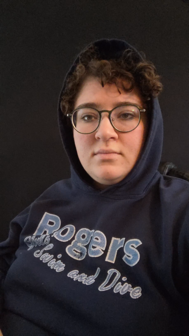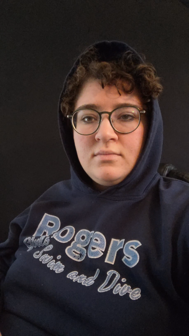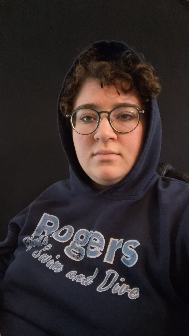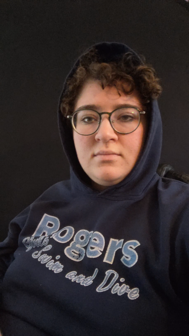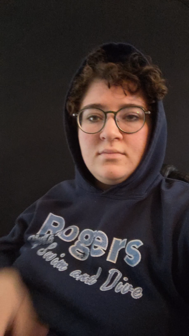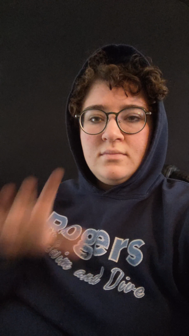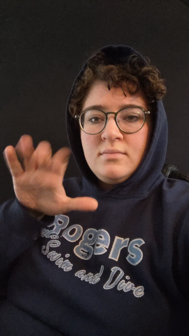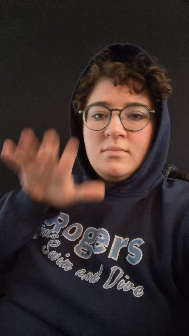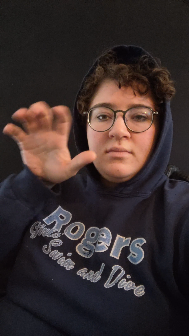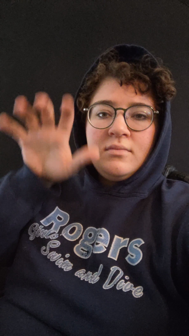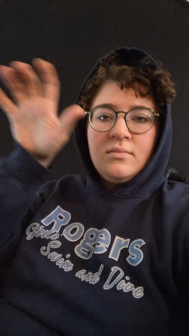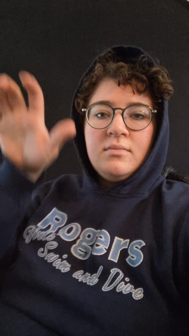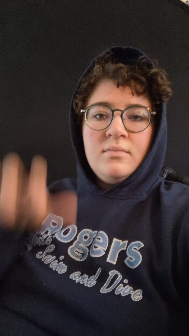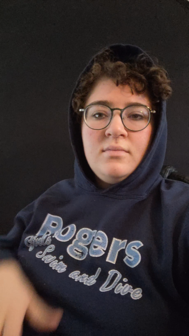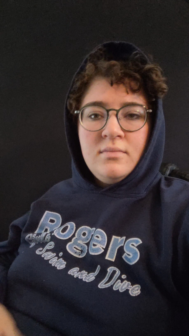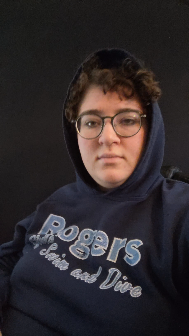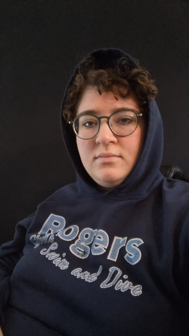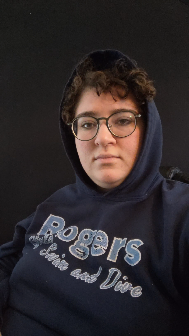climb